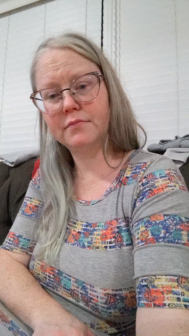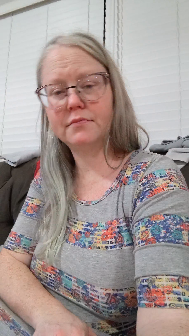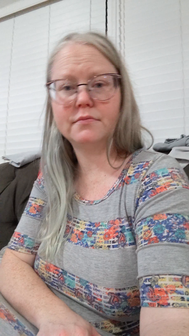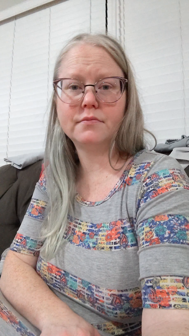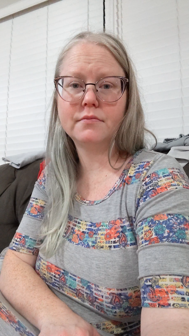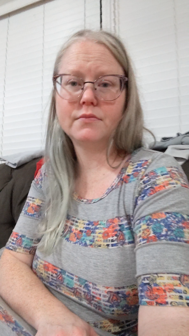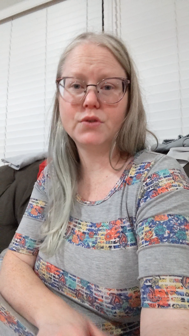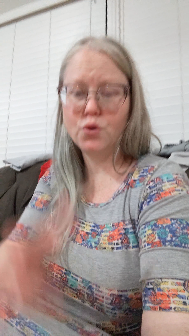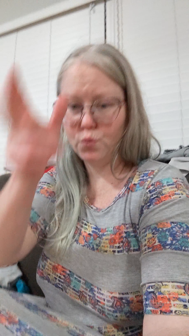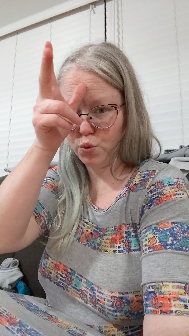rooster